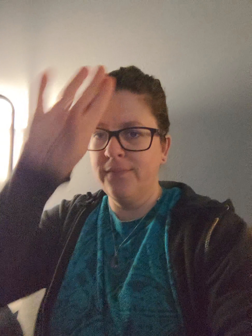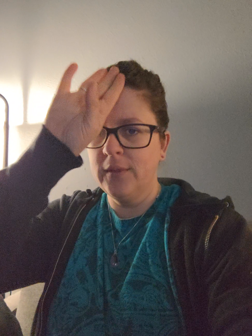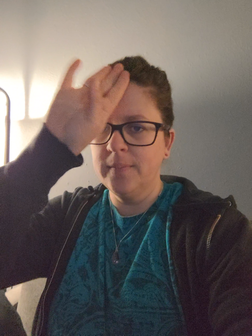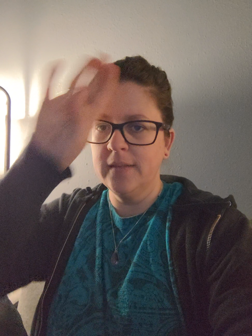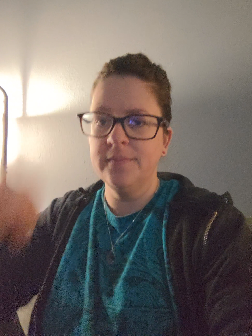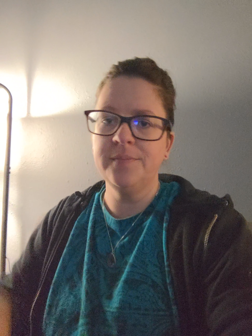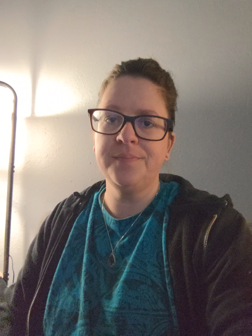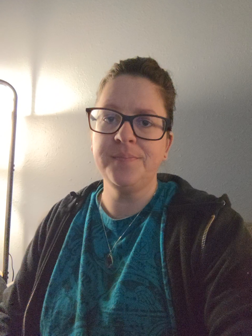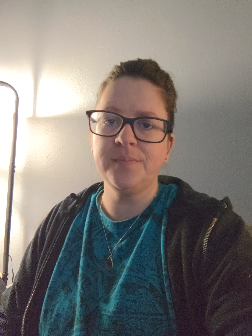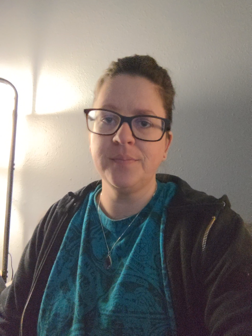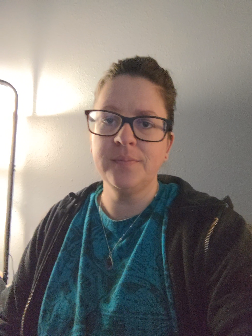fireman